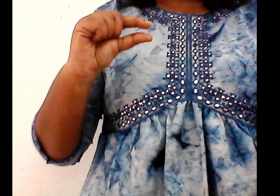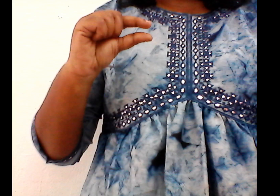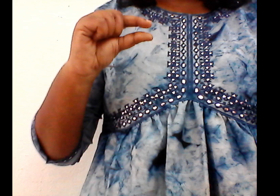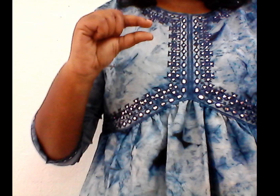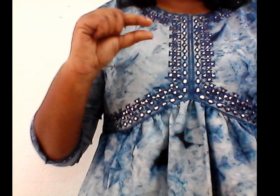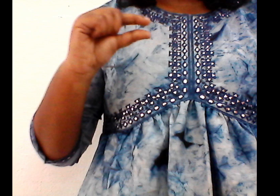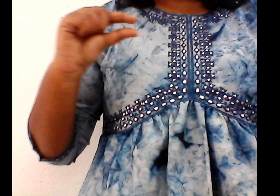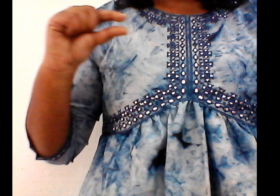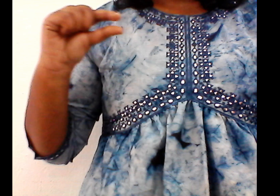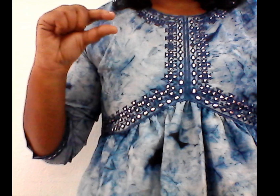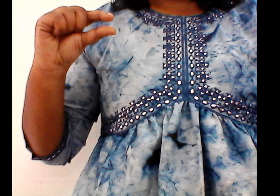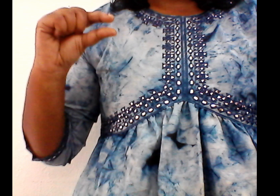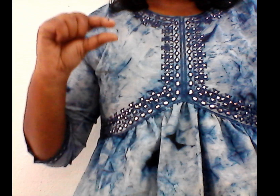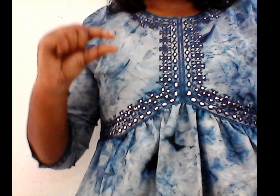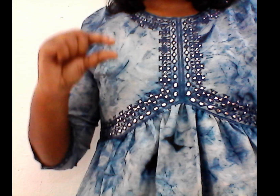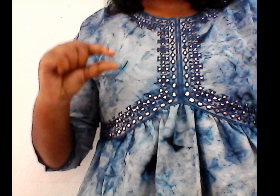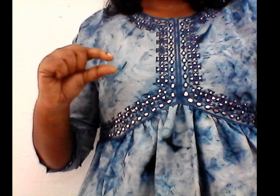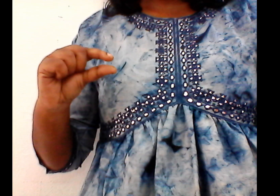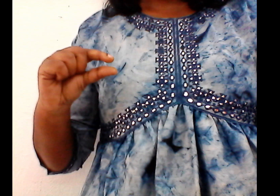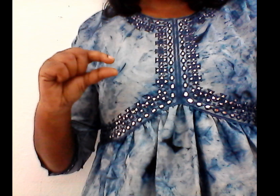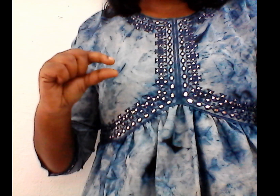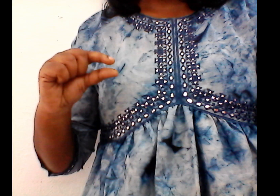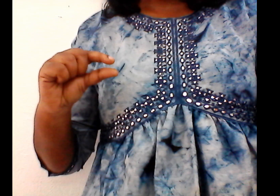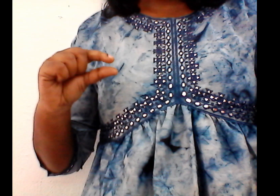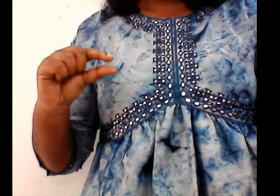ഊ